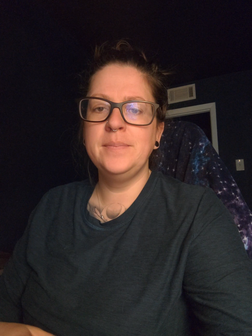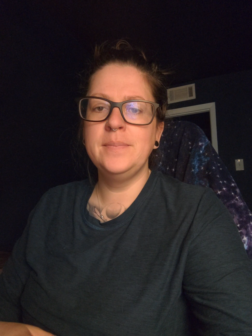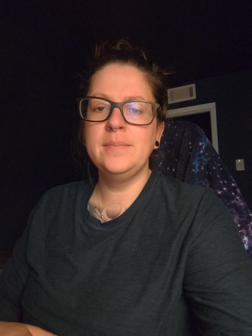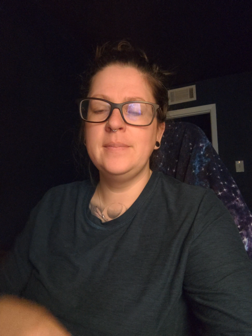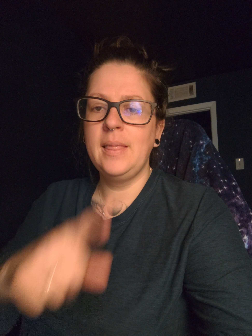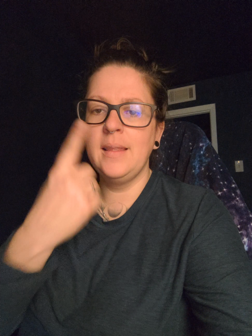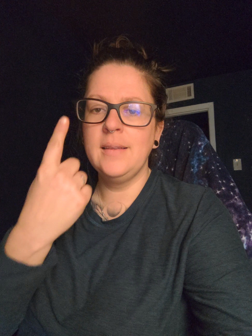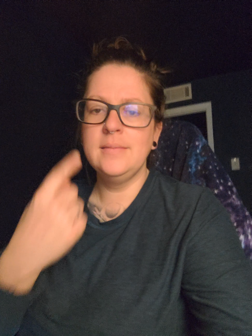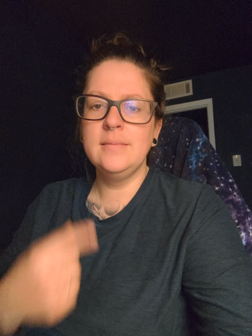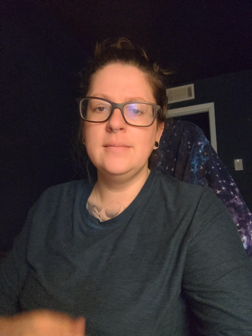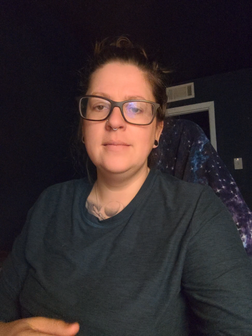black